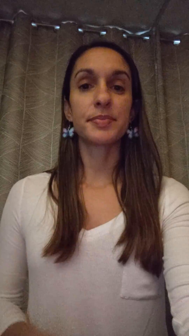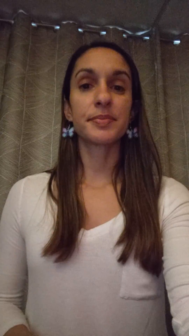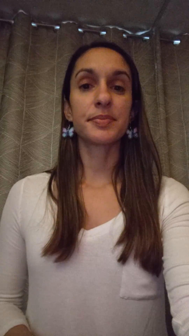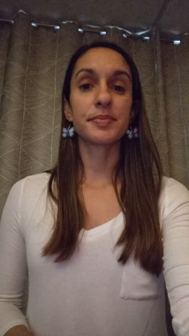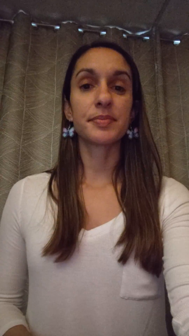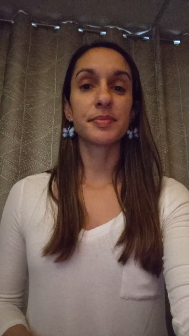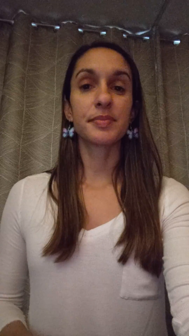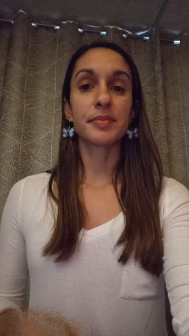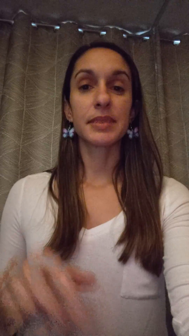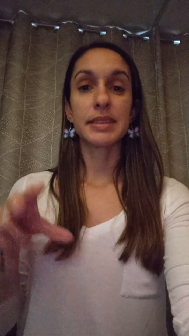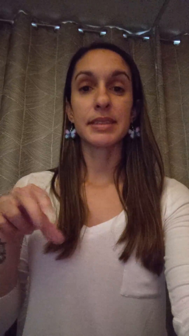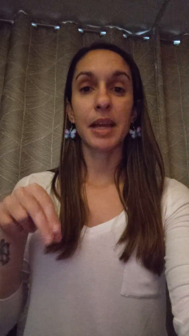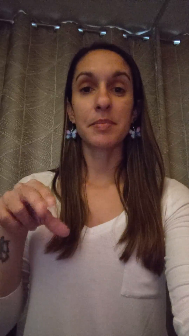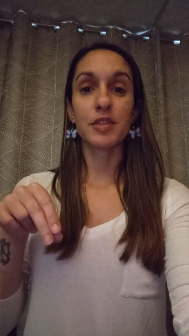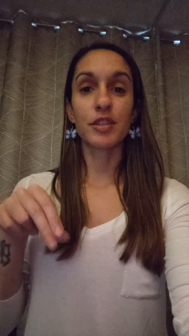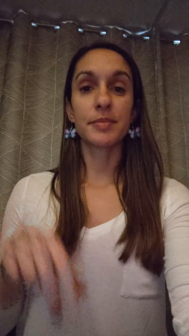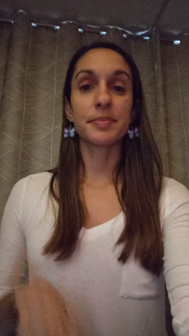diaper